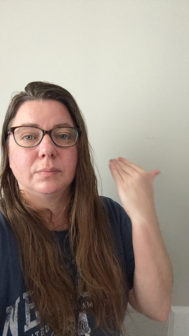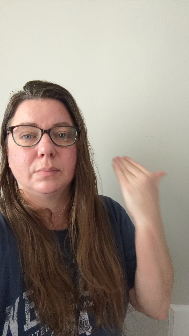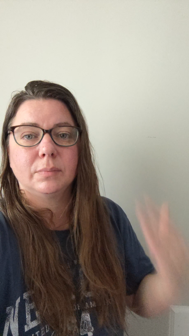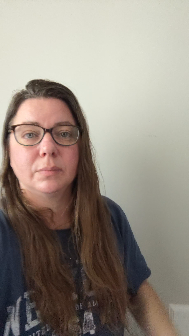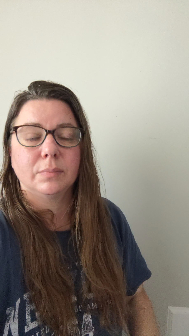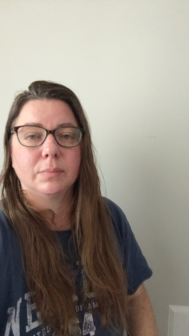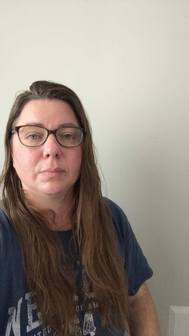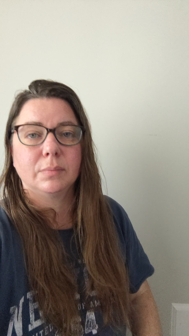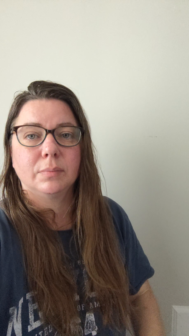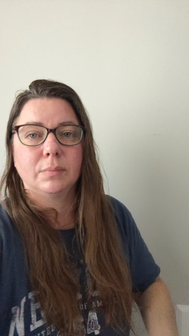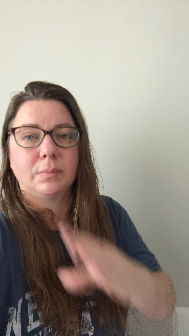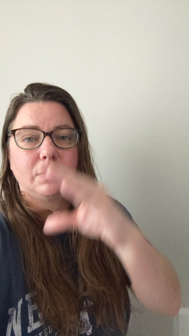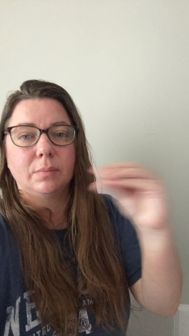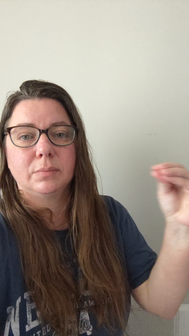and